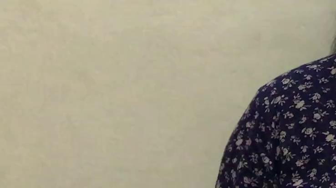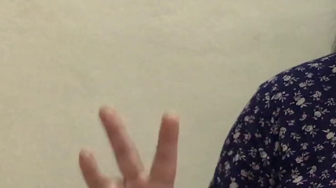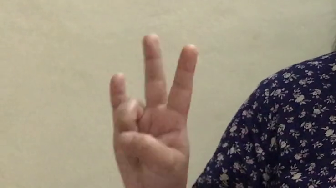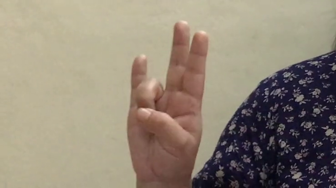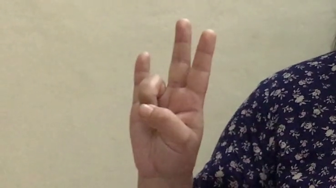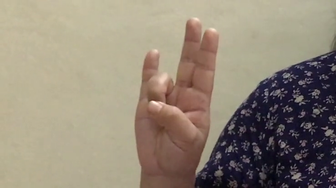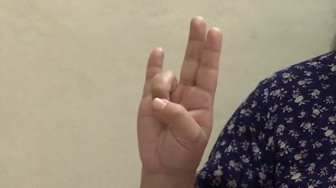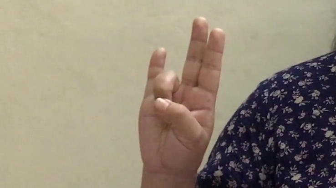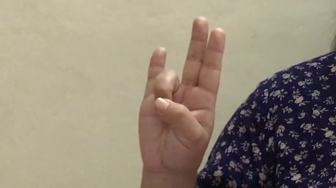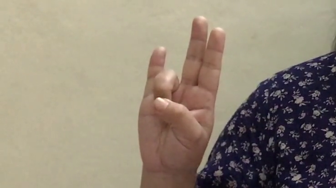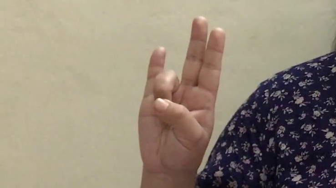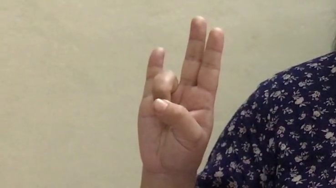श